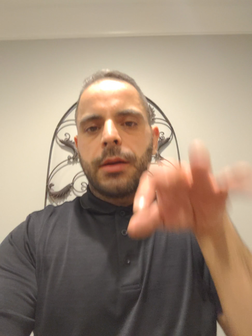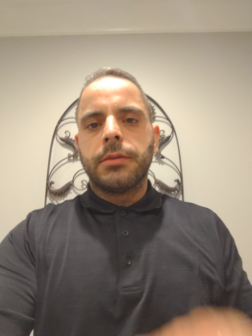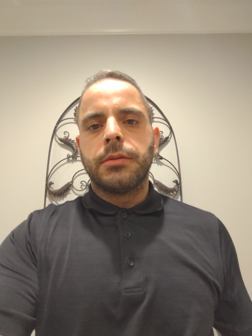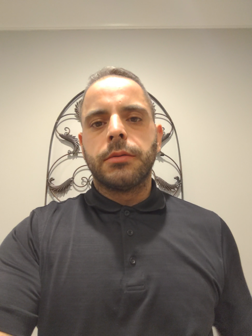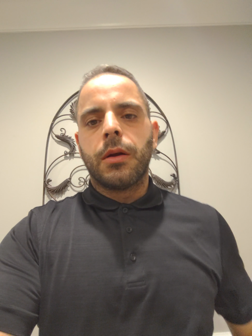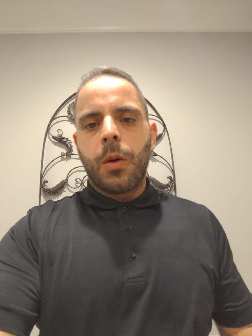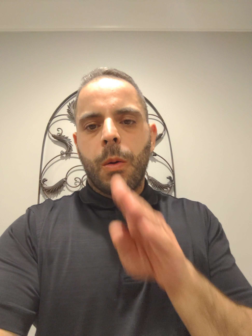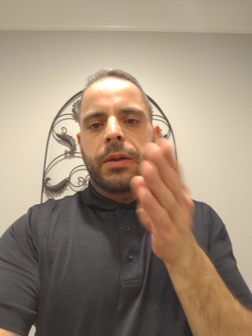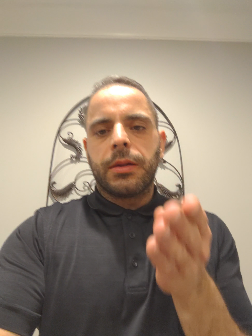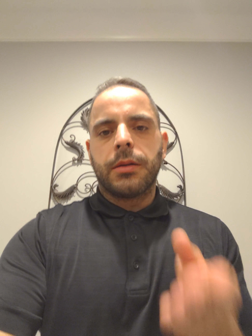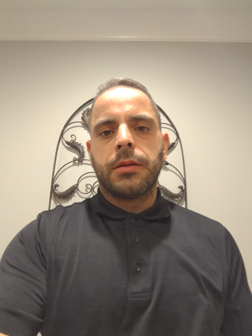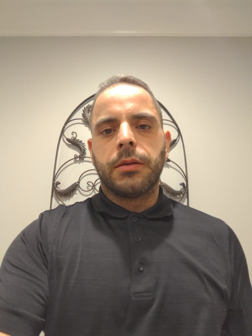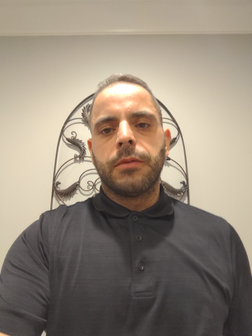open